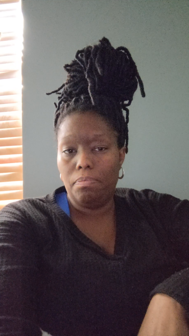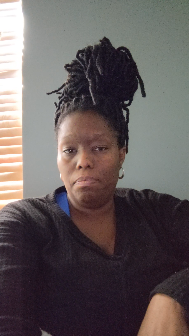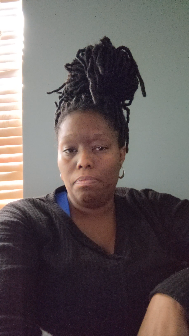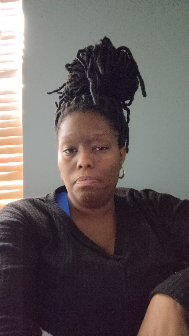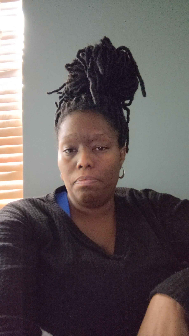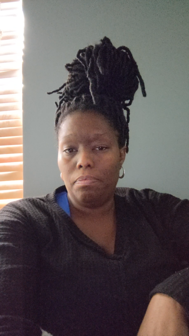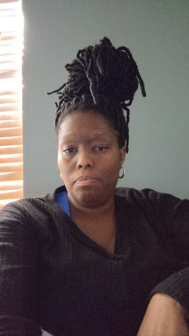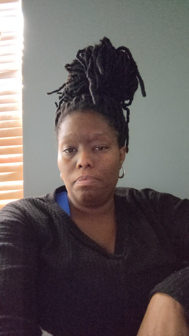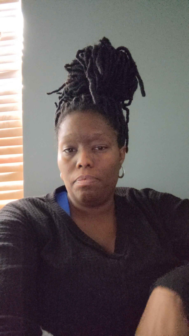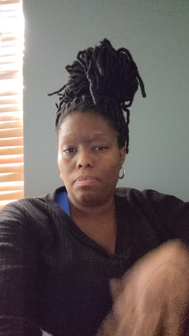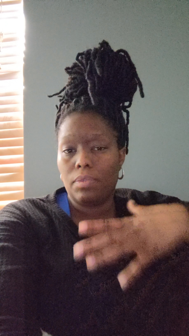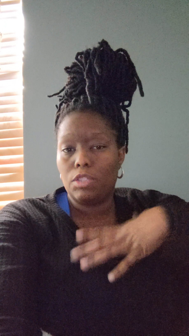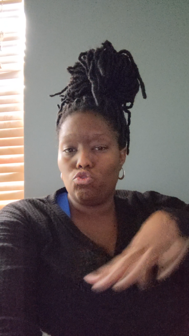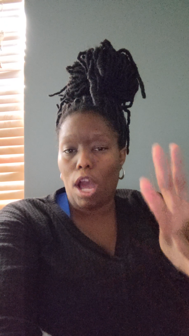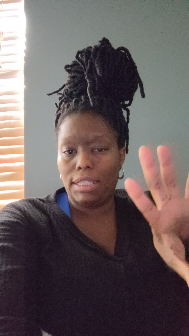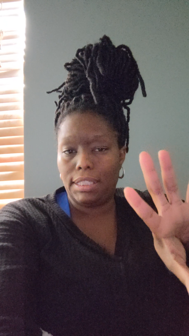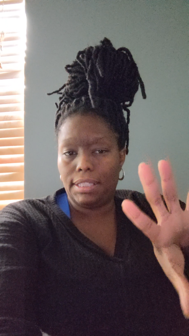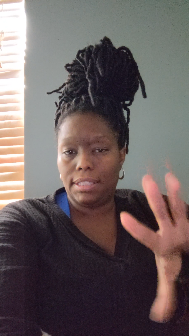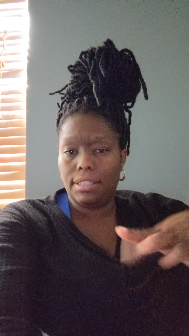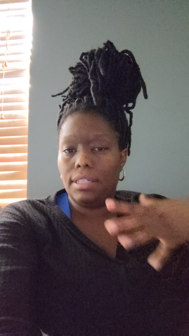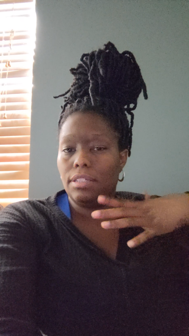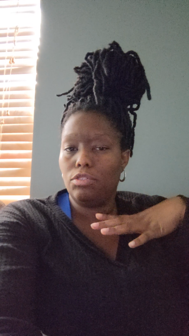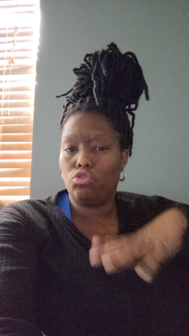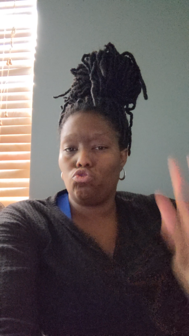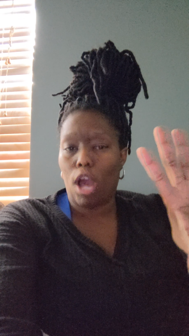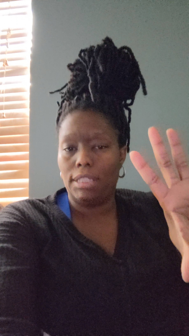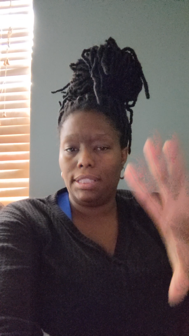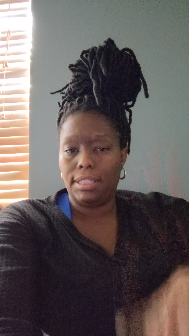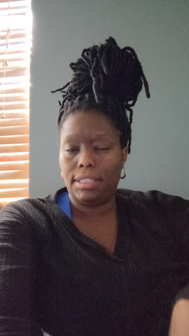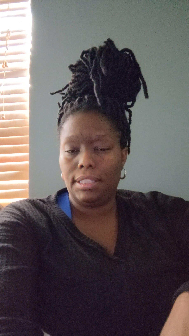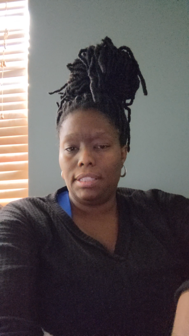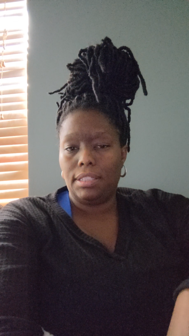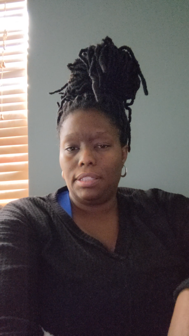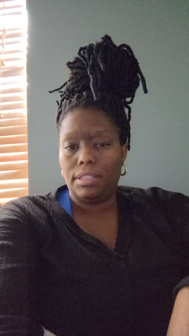dress